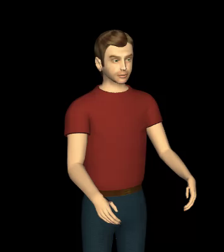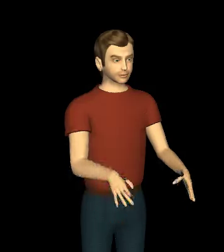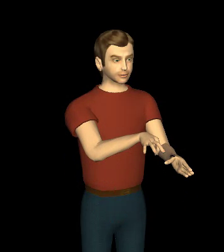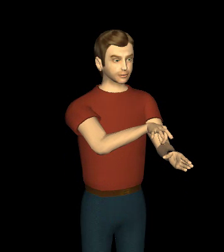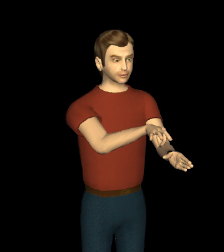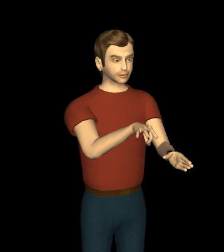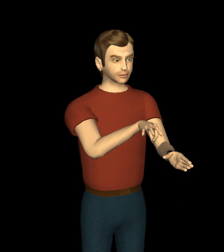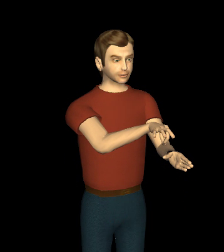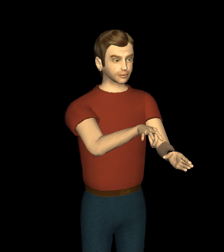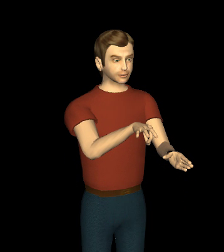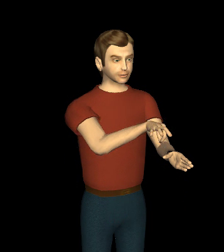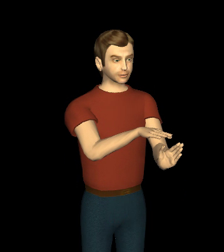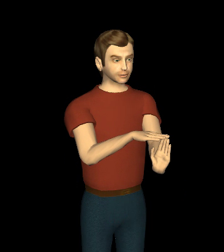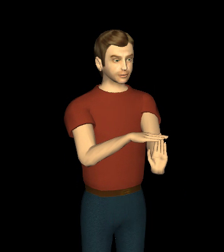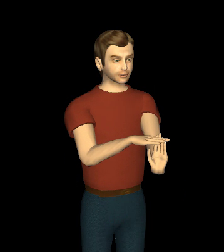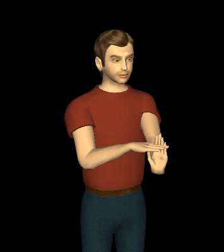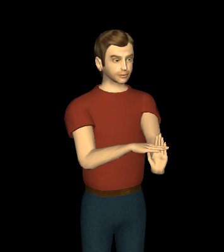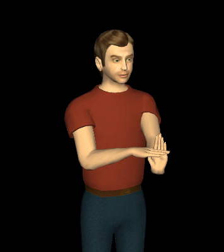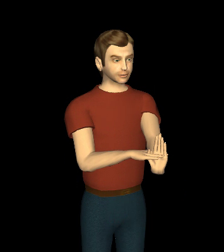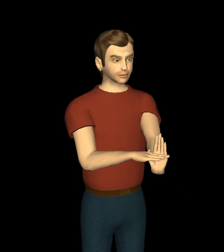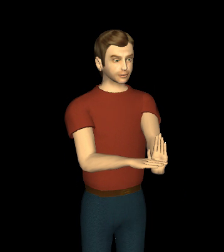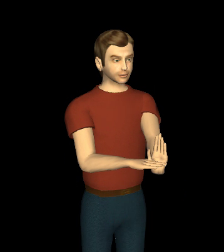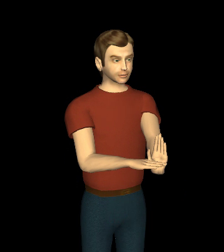وصفة